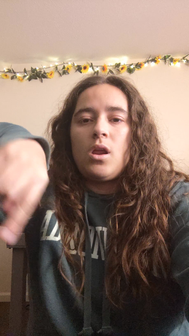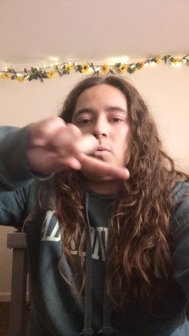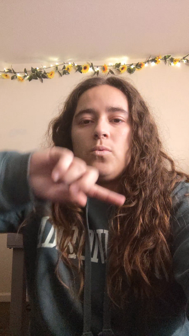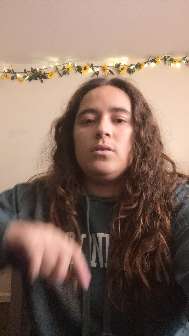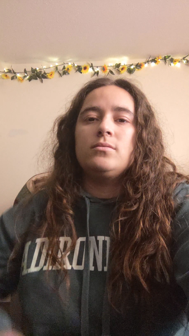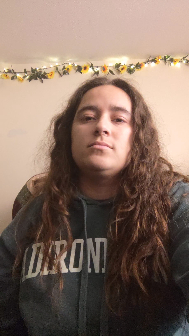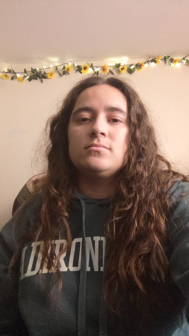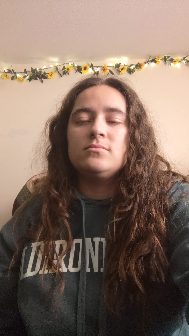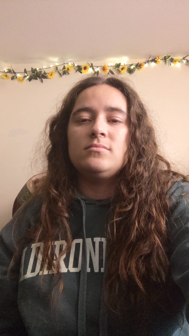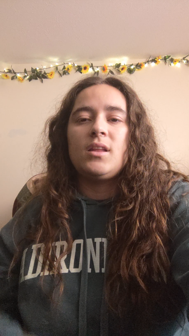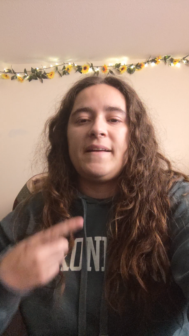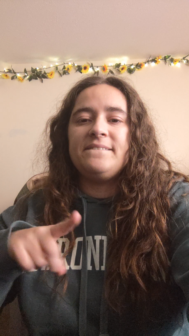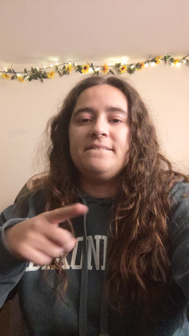knife